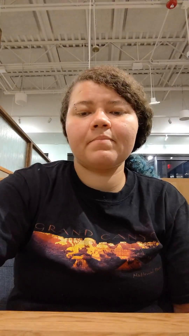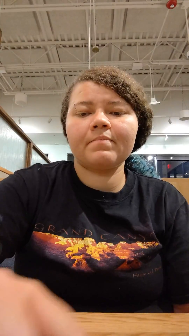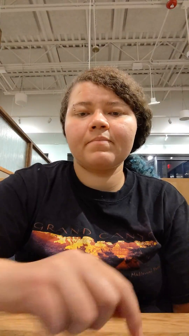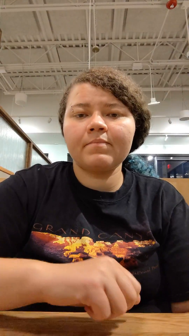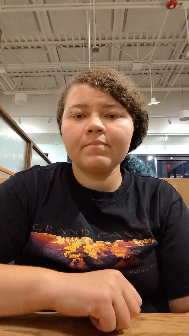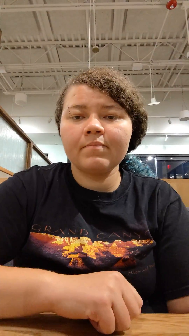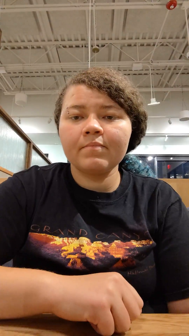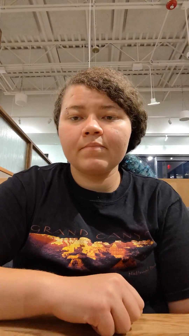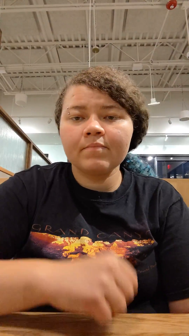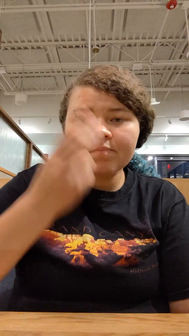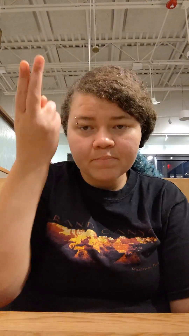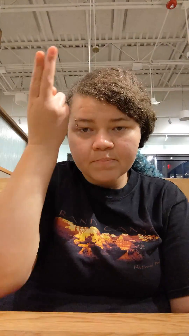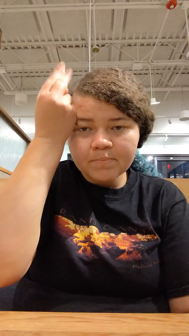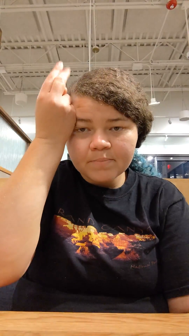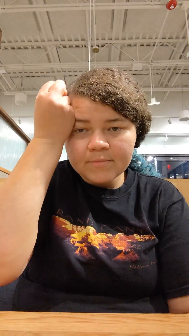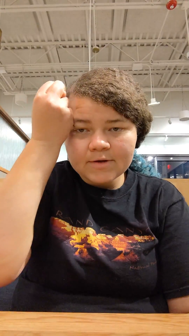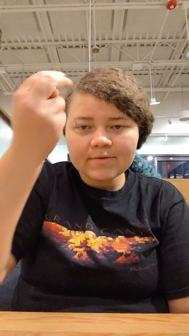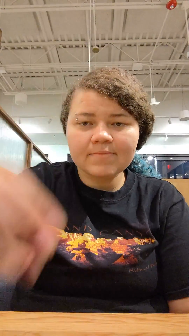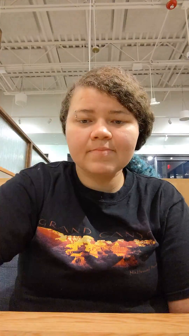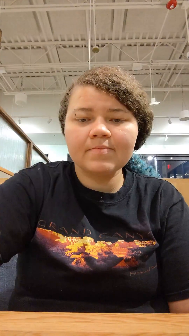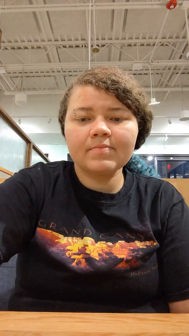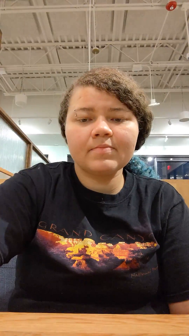bunny